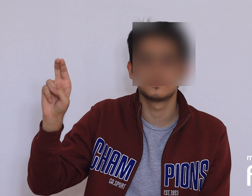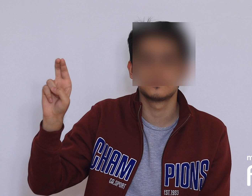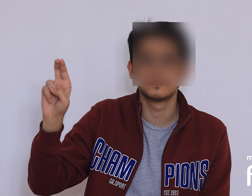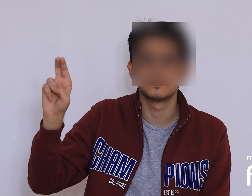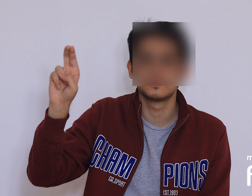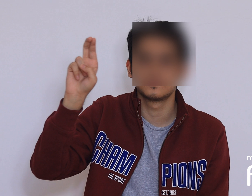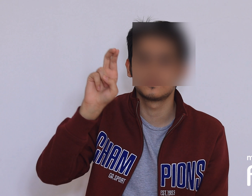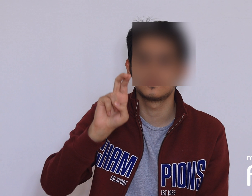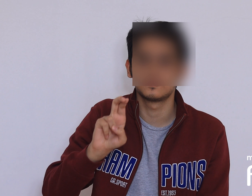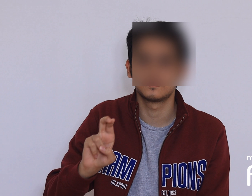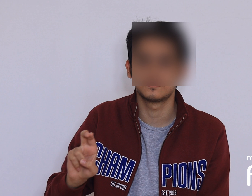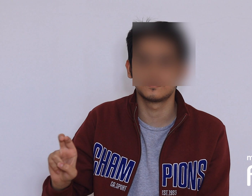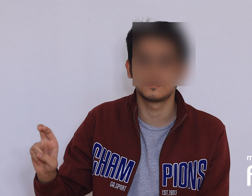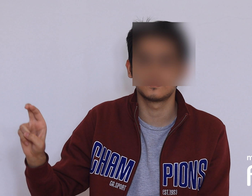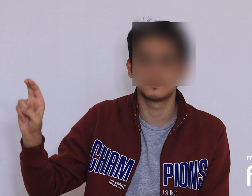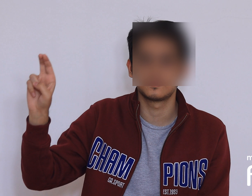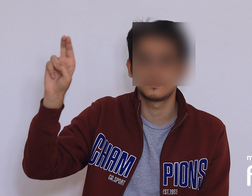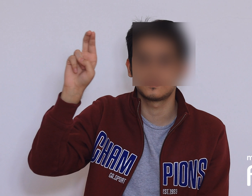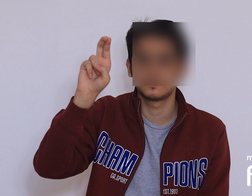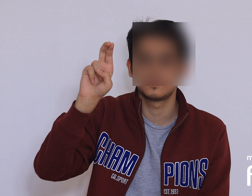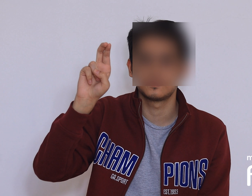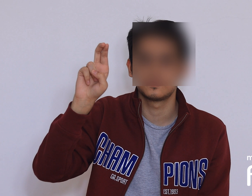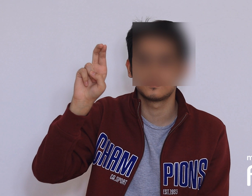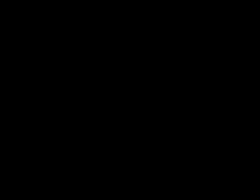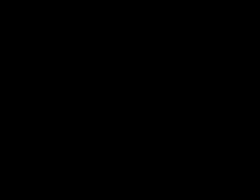ہ